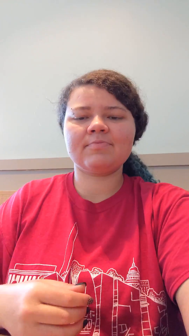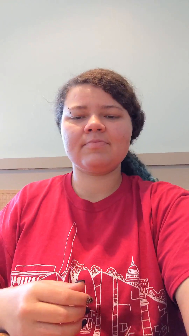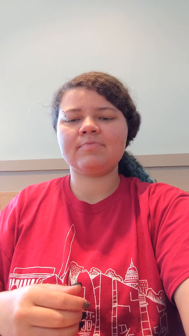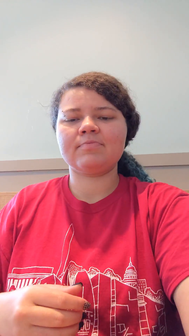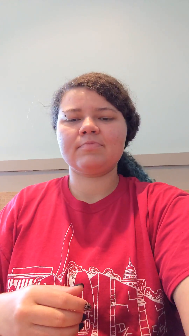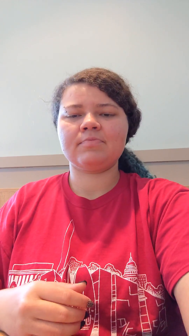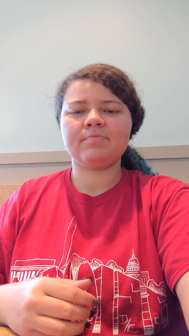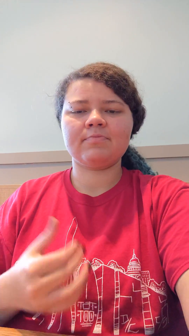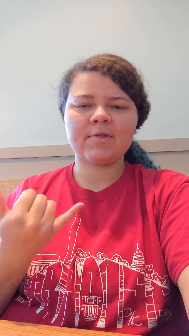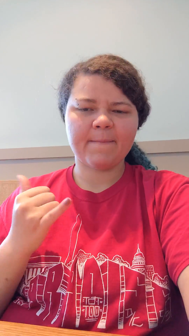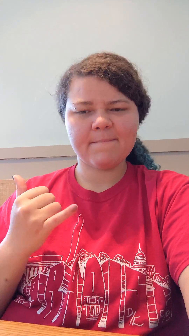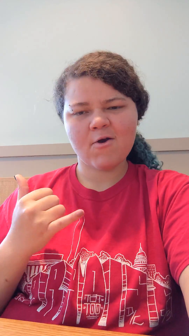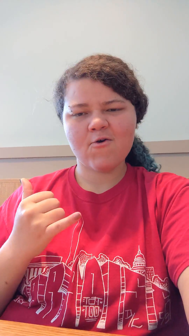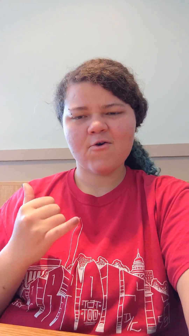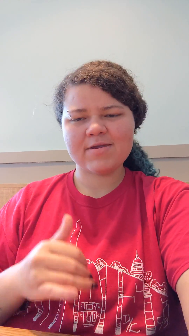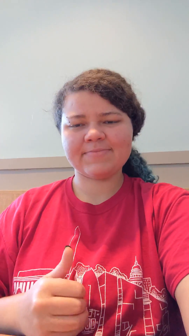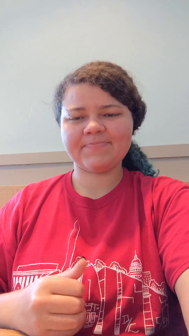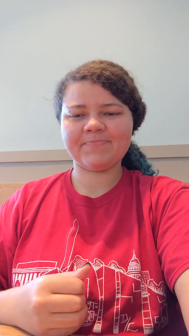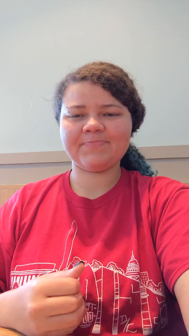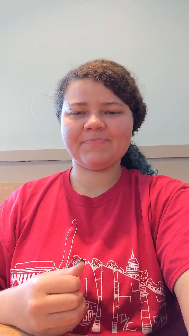party